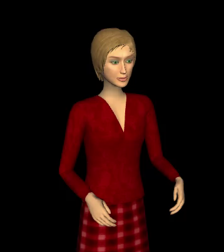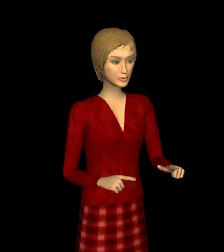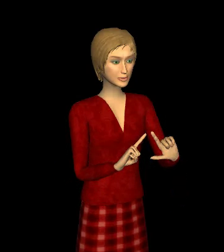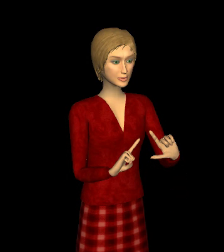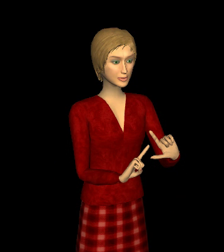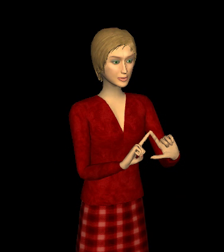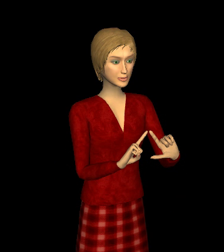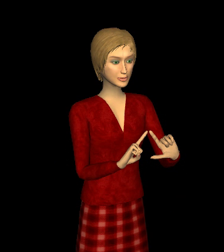دائرة